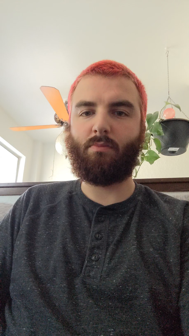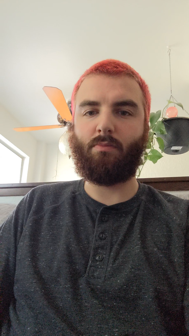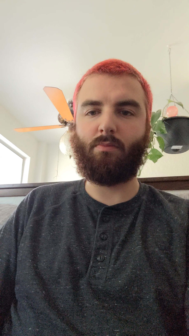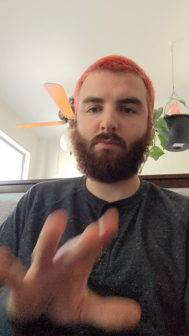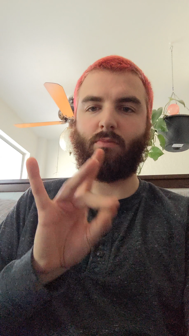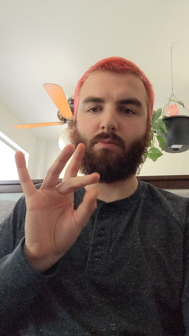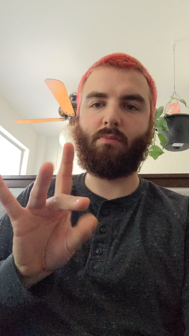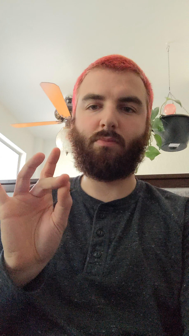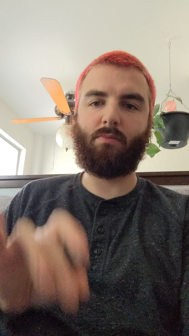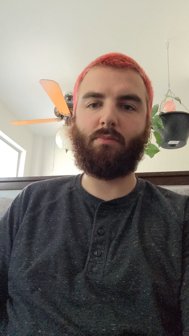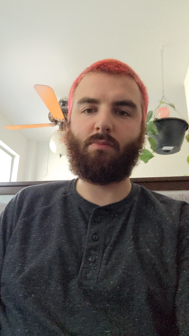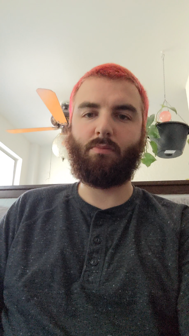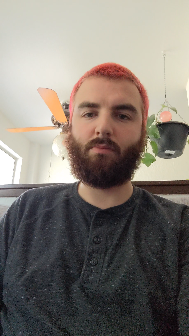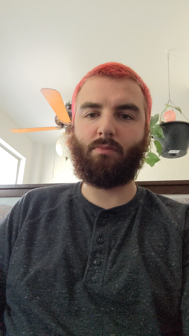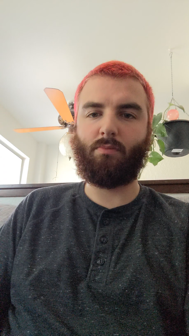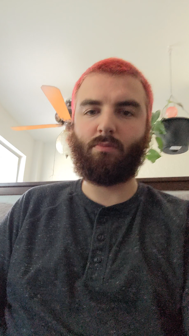choose